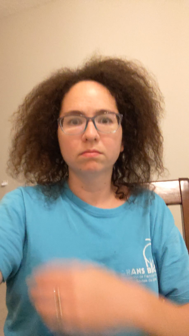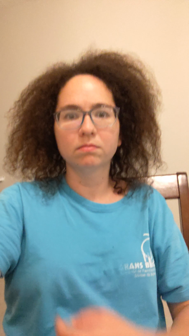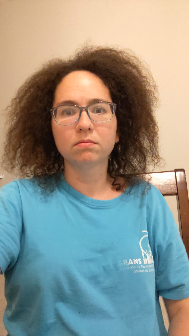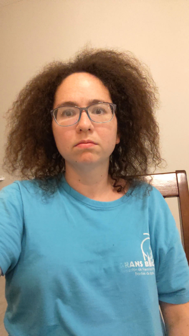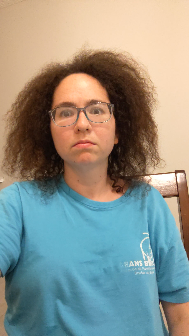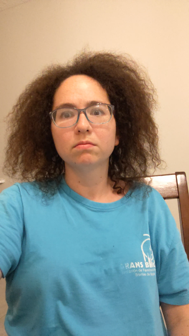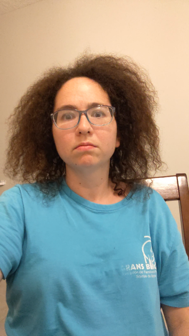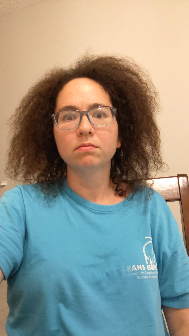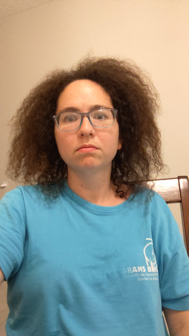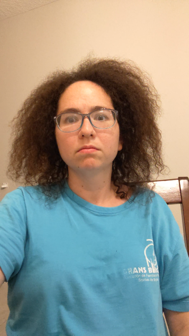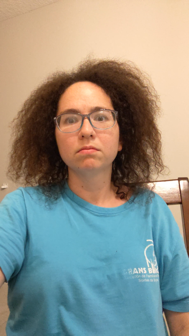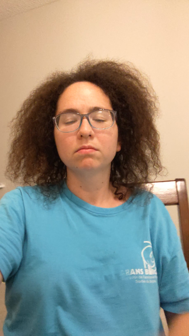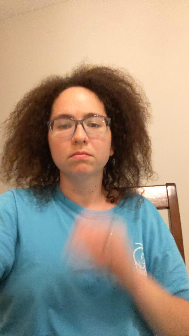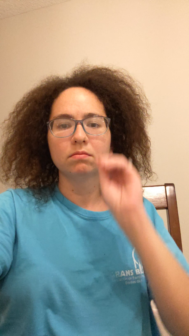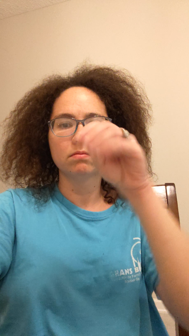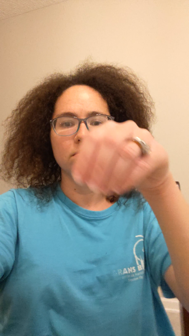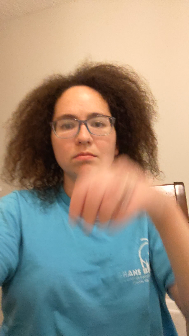put